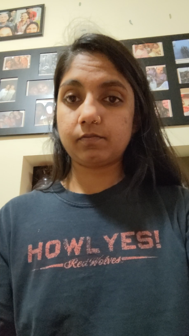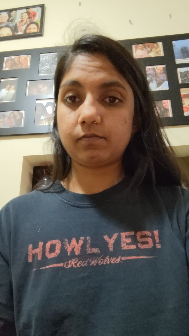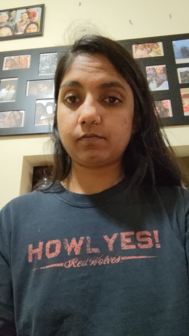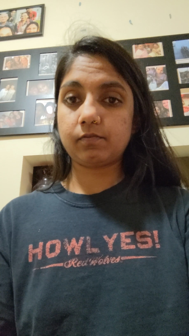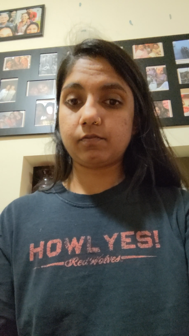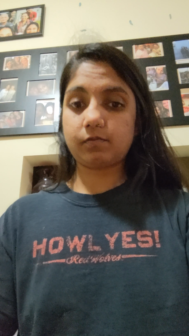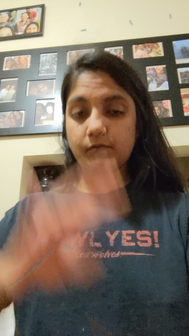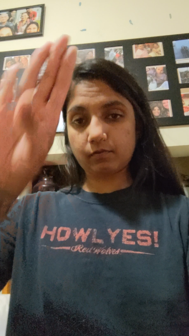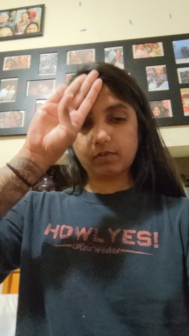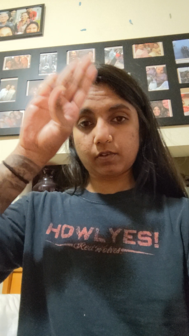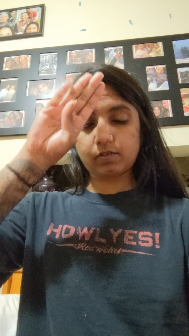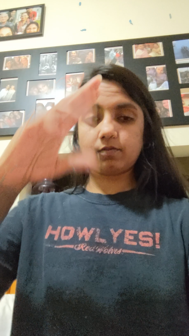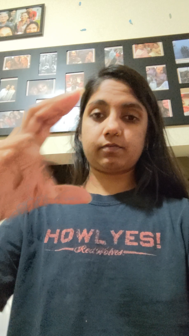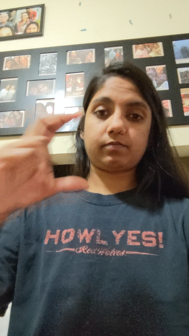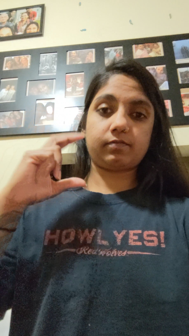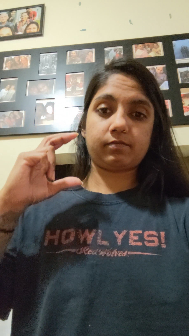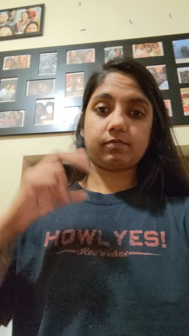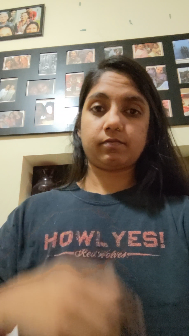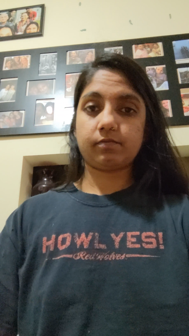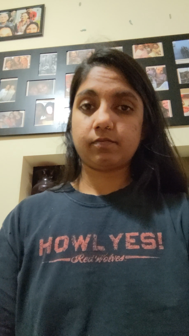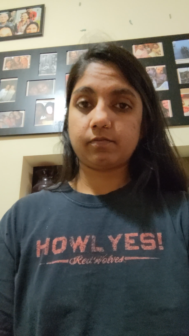fire truck